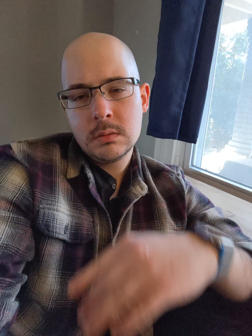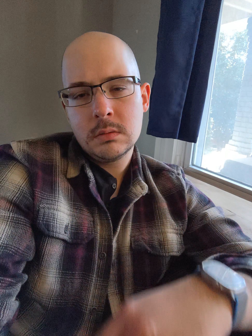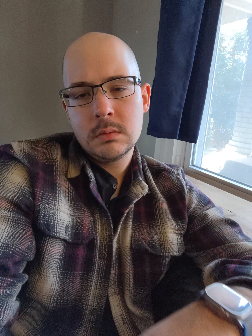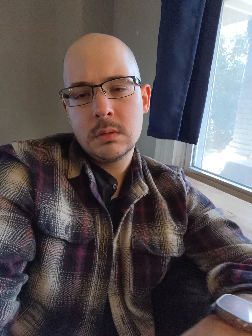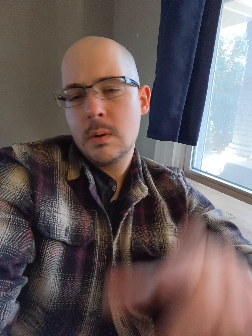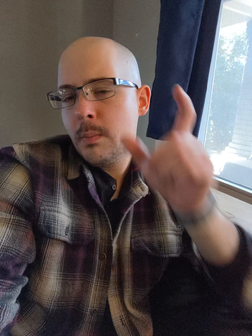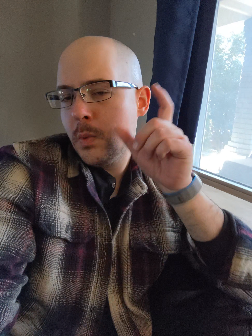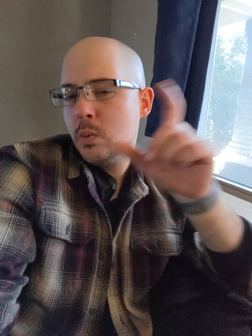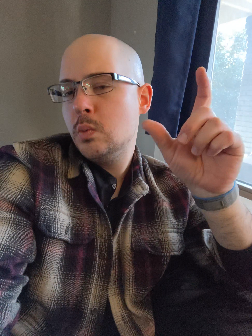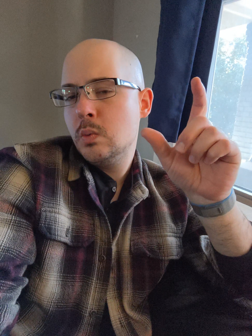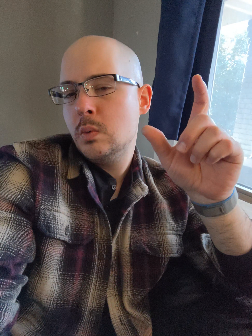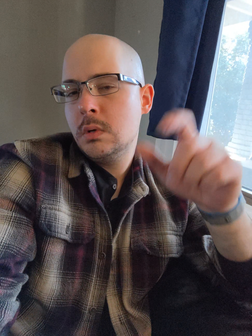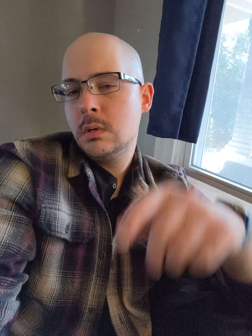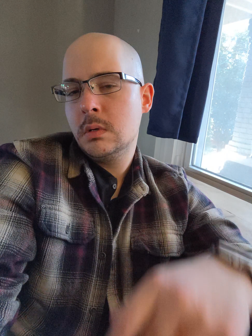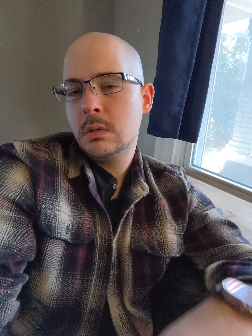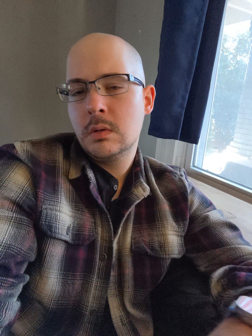moon